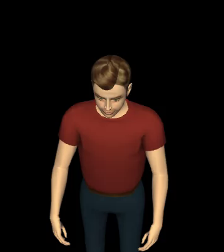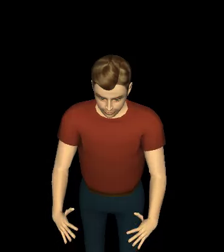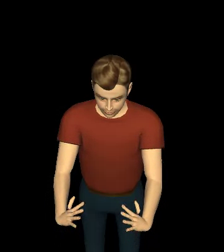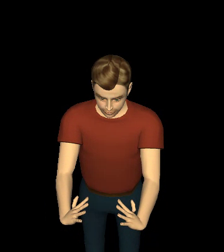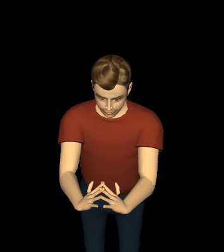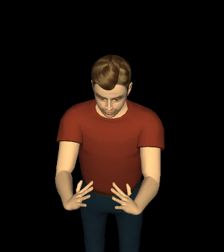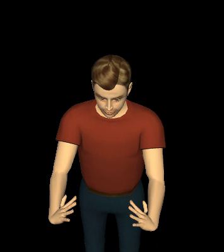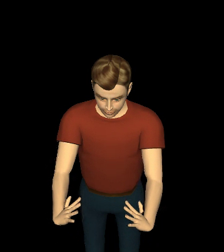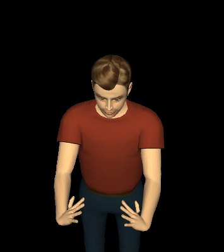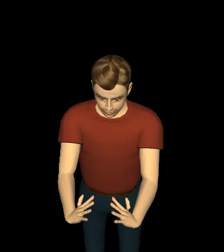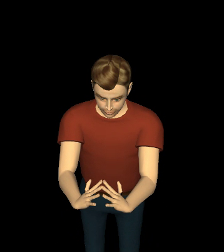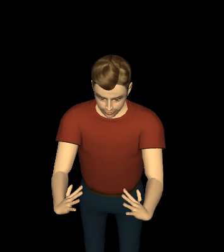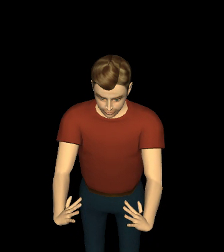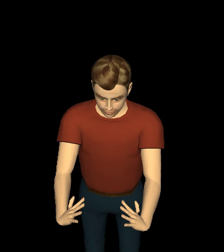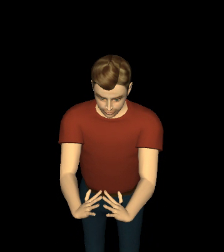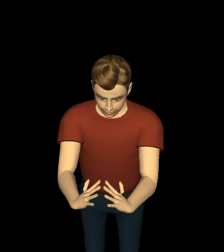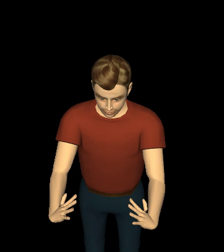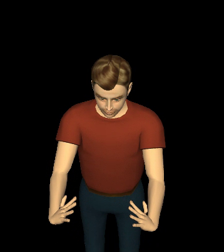معركة